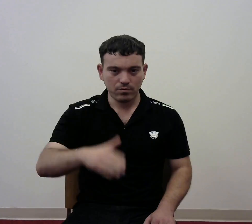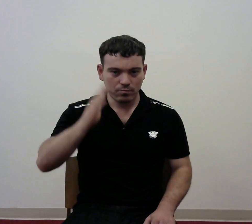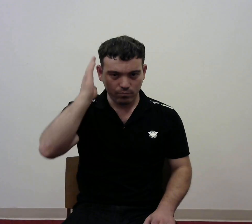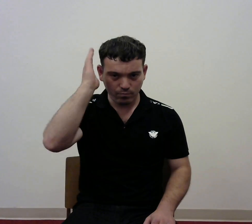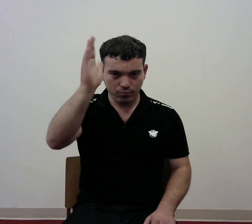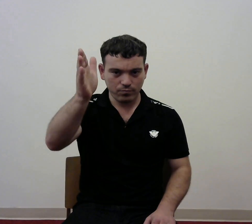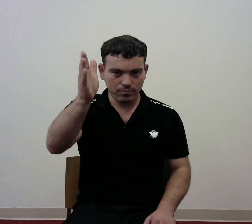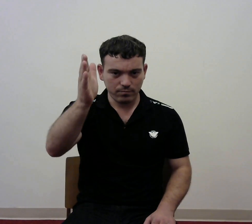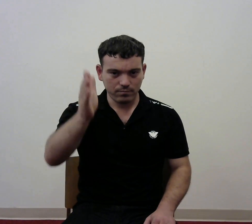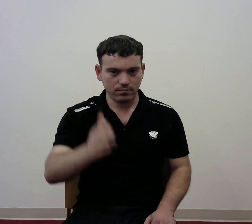olacaq